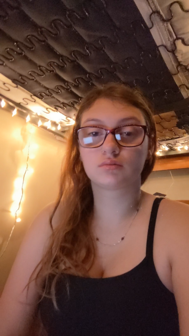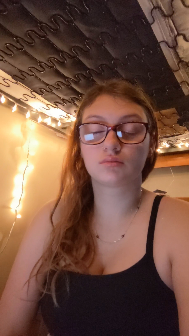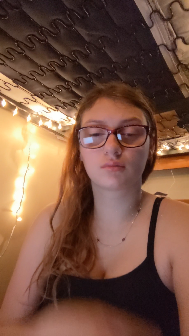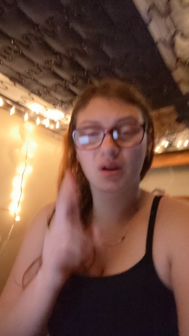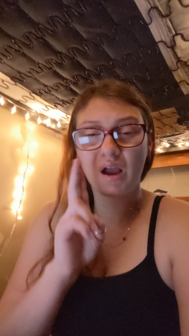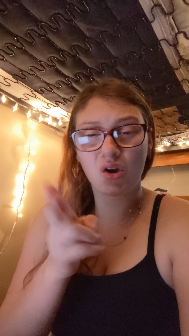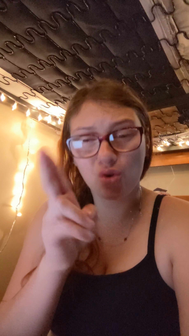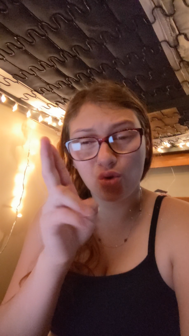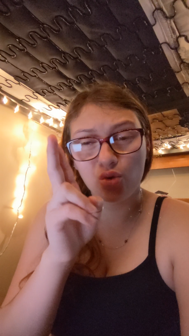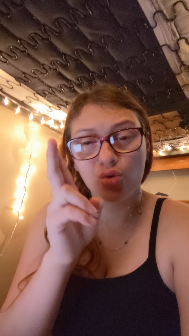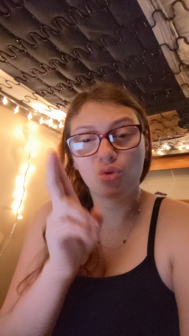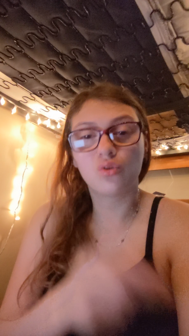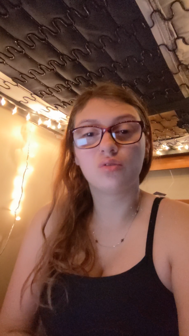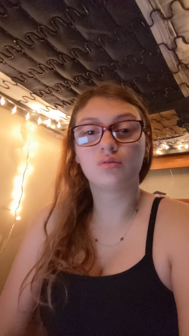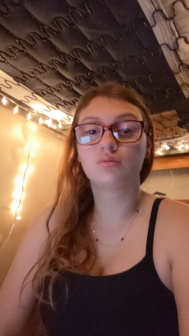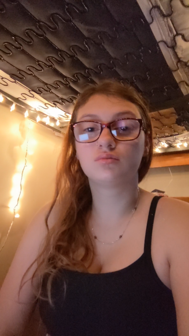hurry